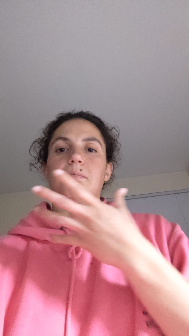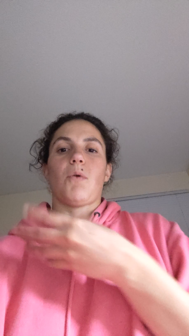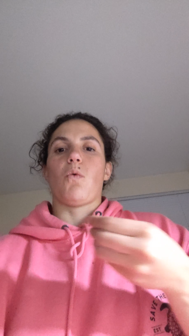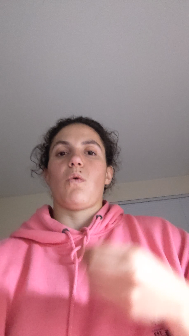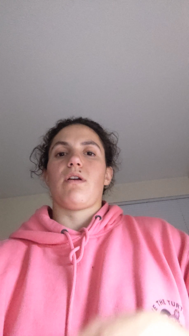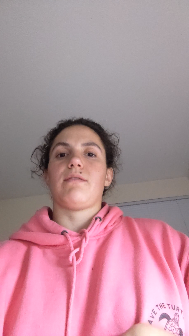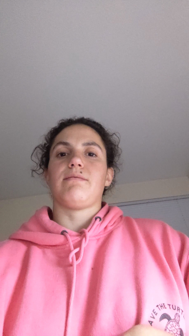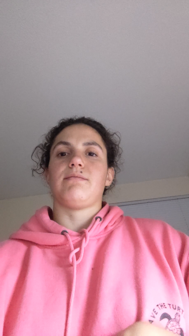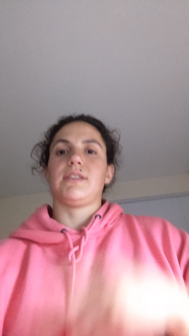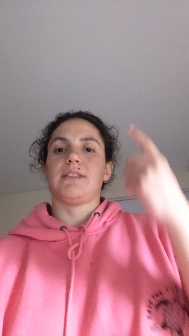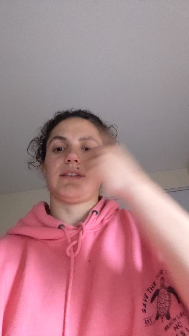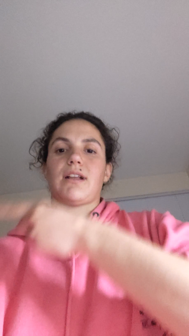day